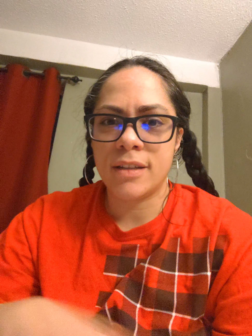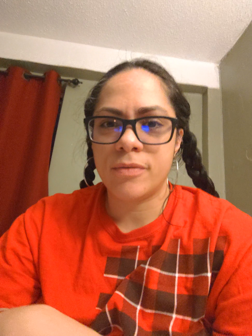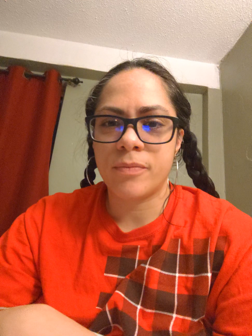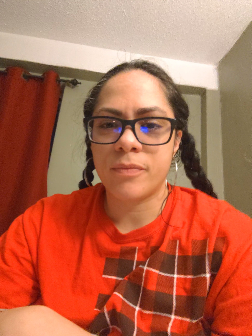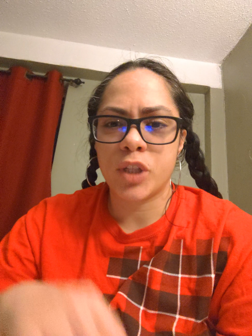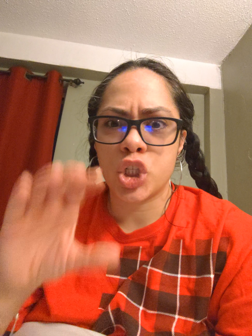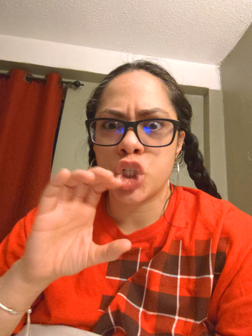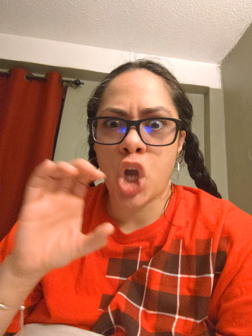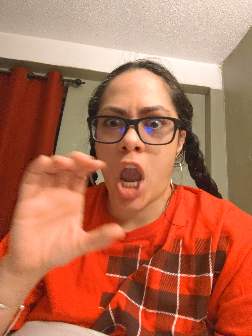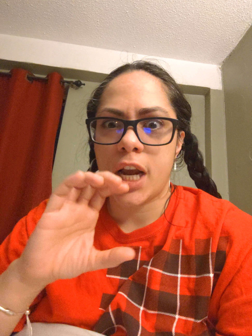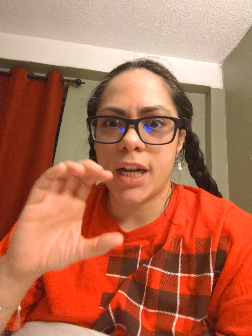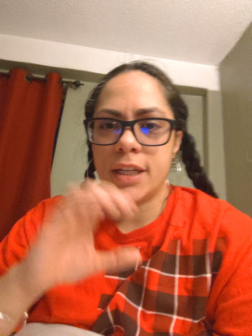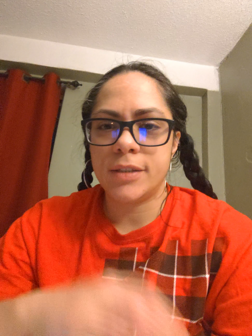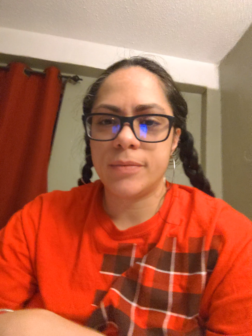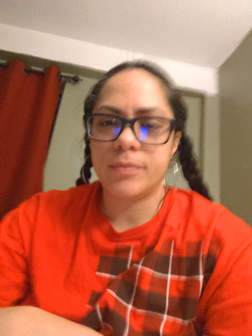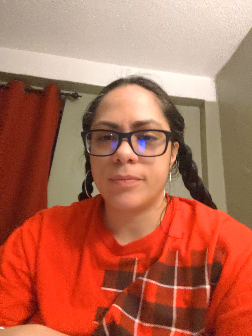chocolate